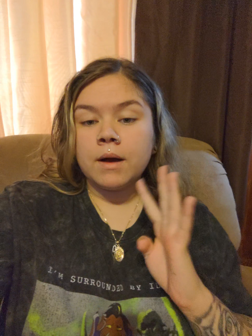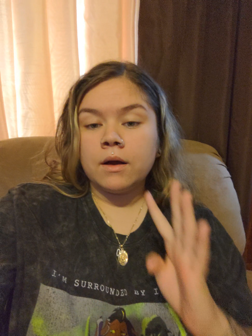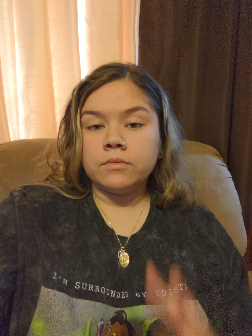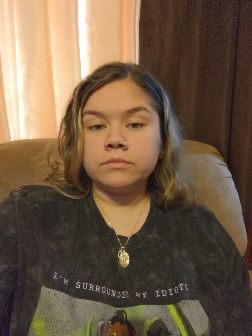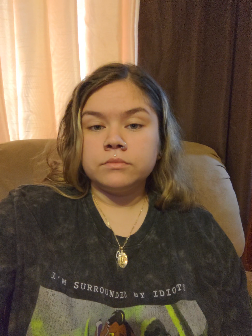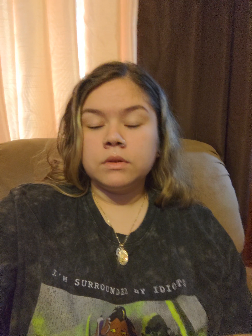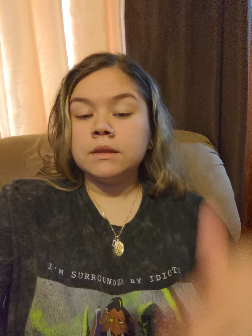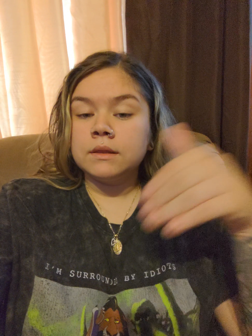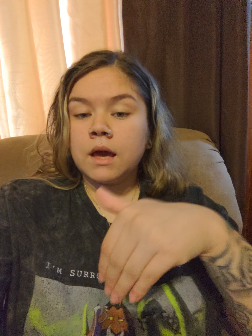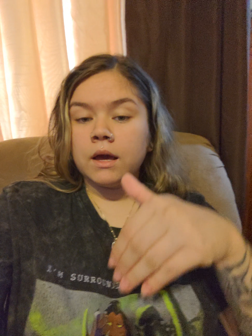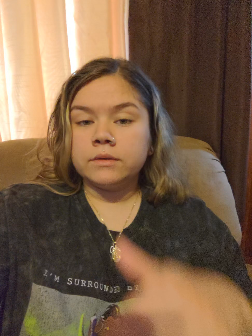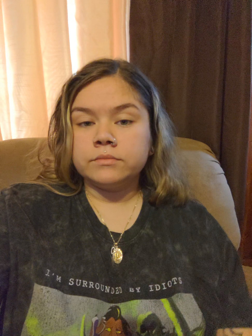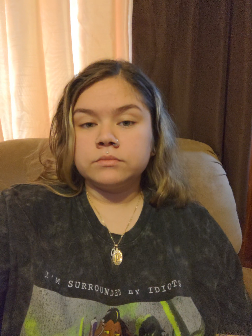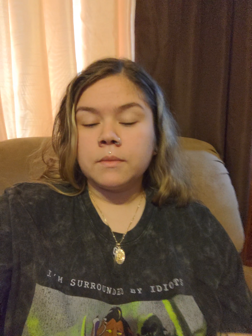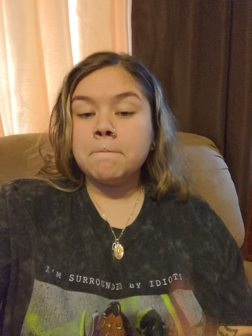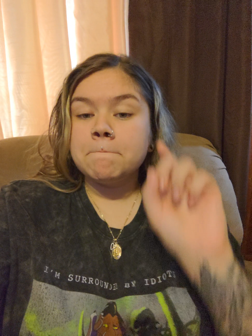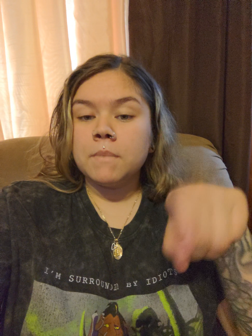night night